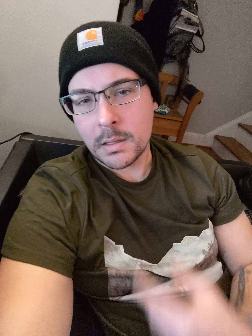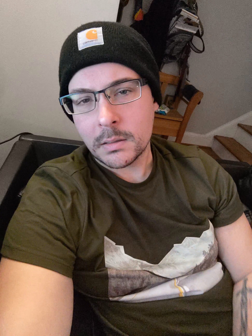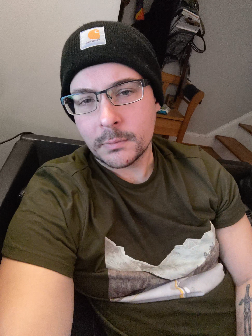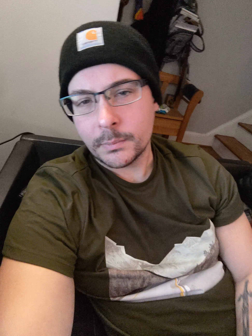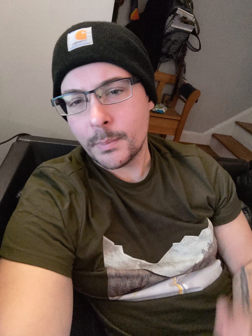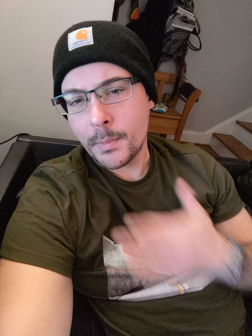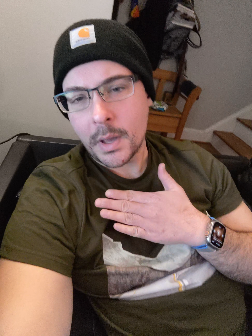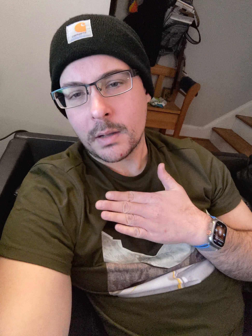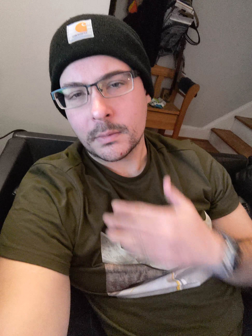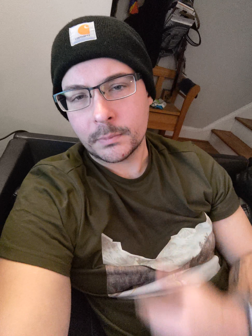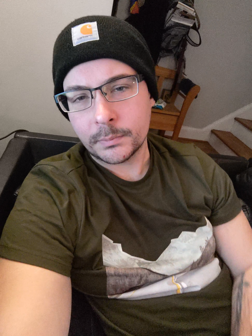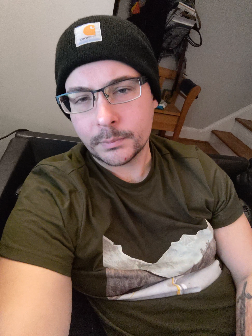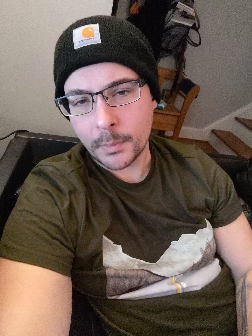my